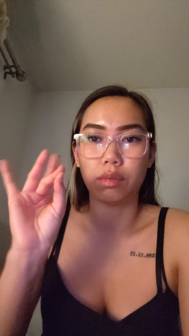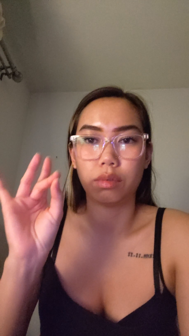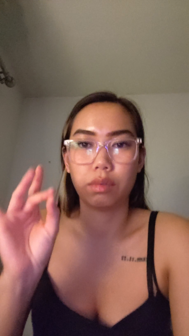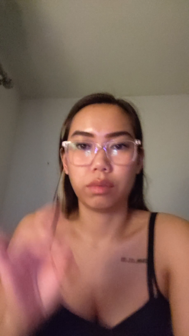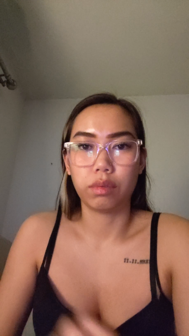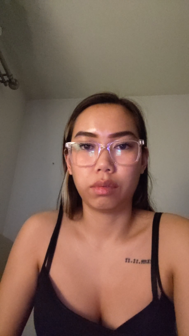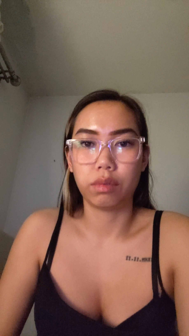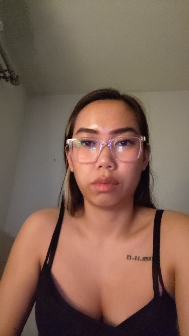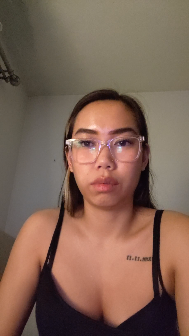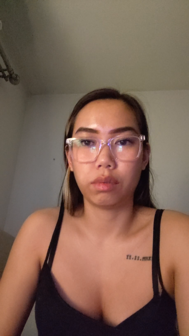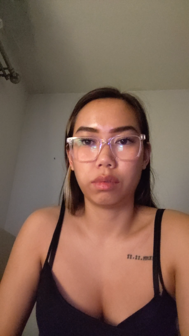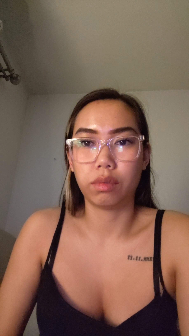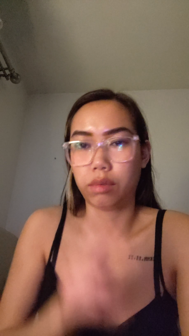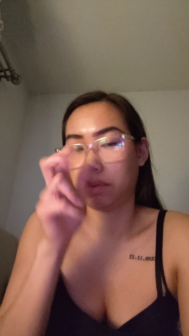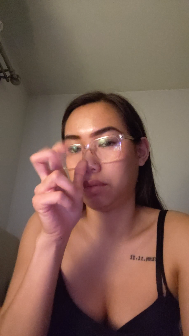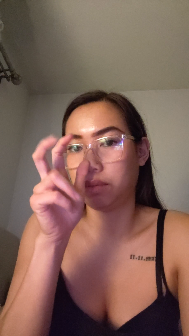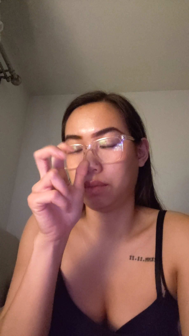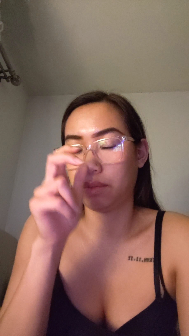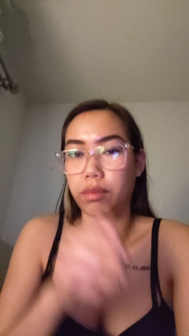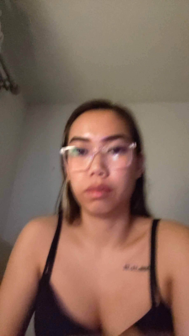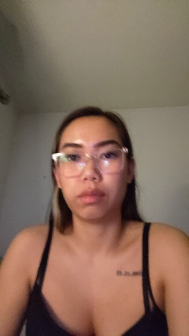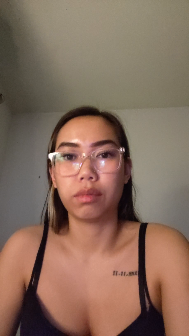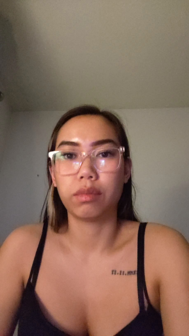ant